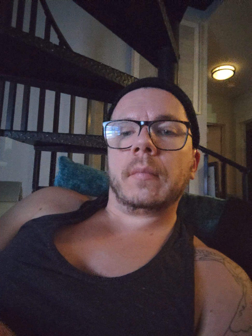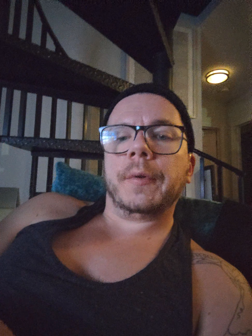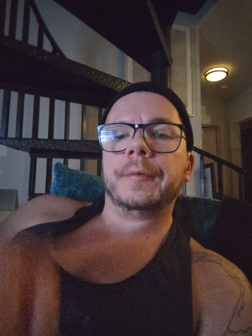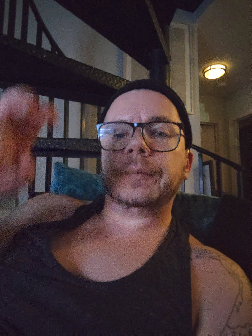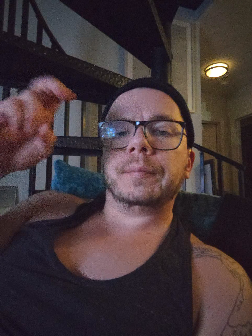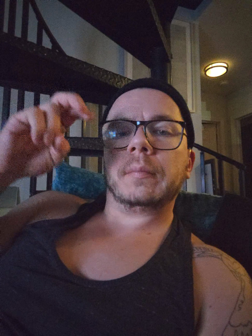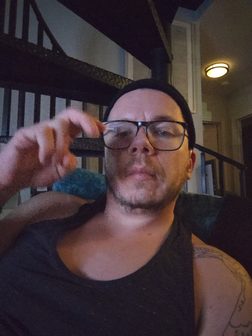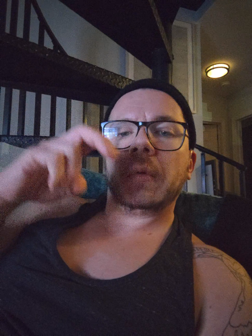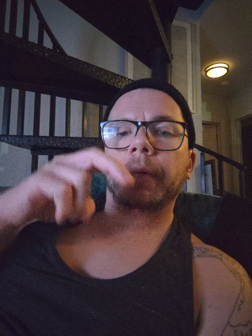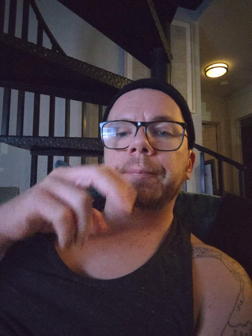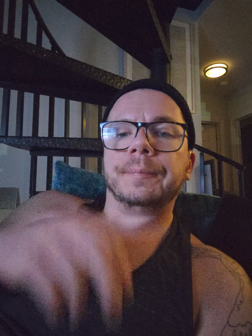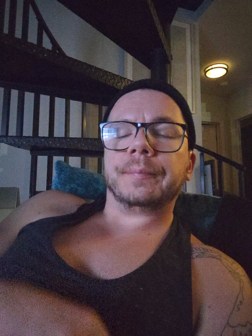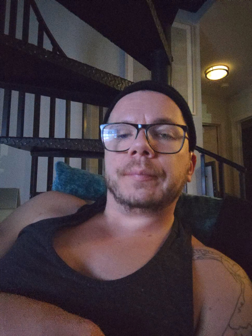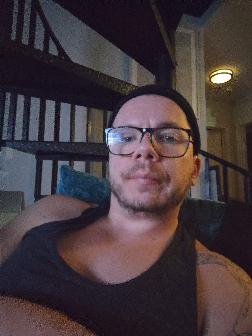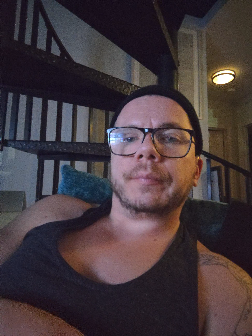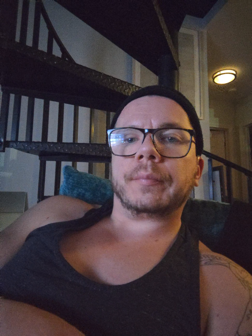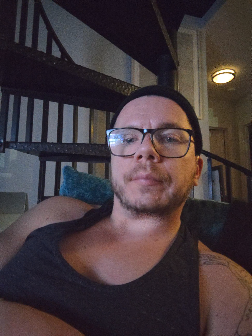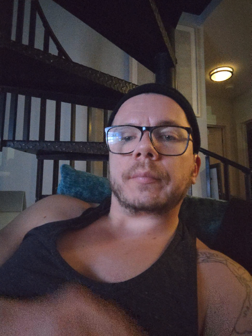stairs